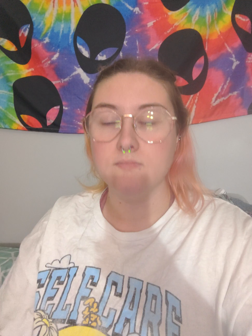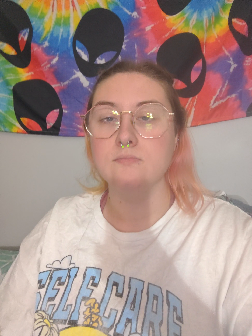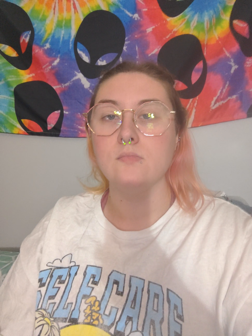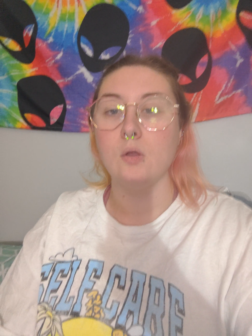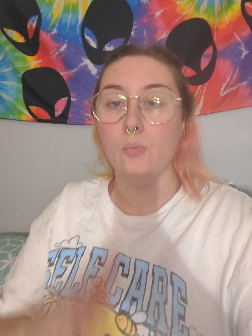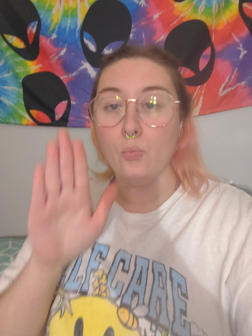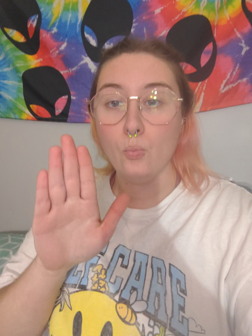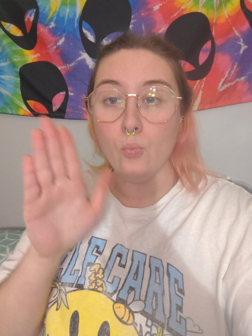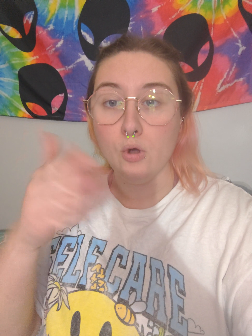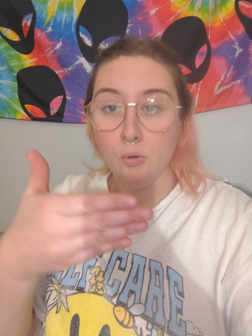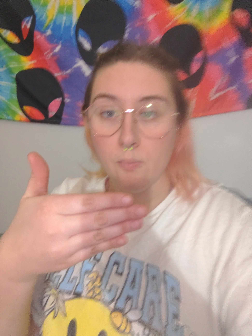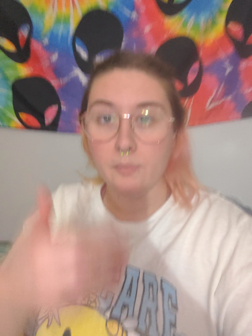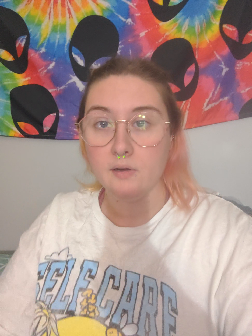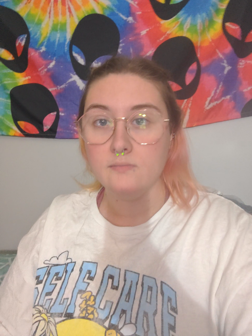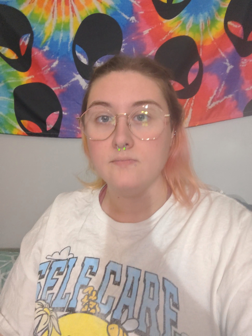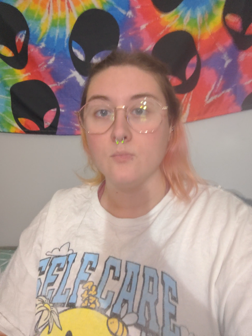room